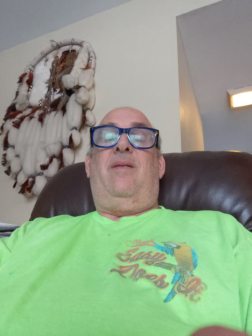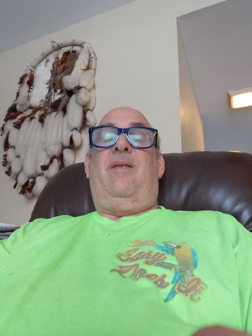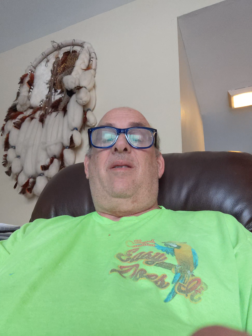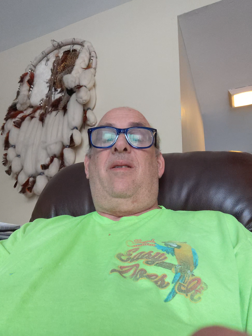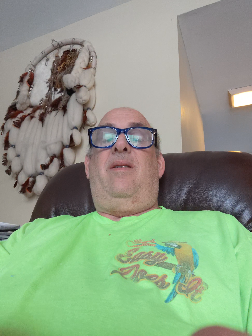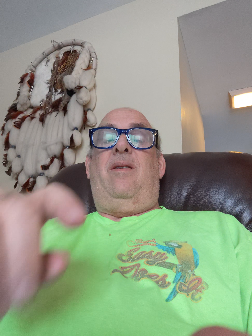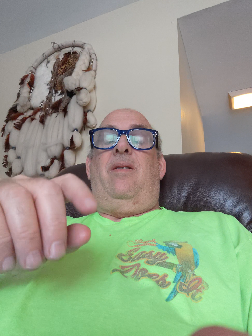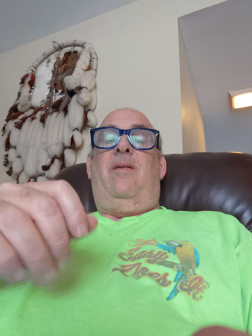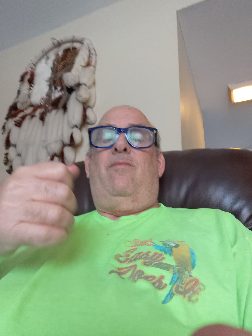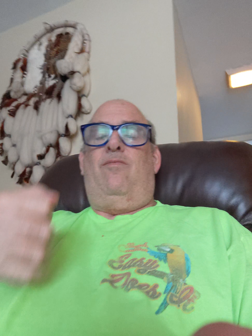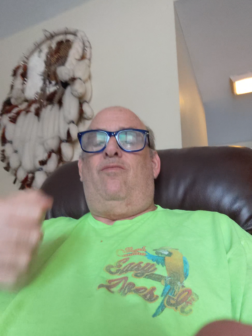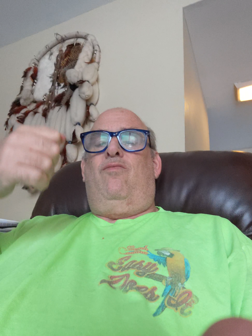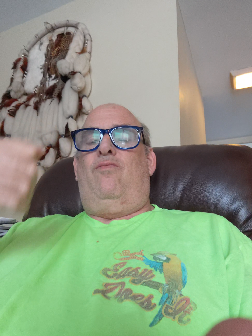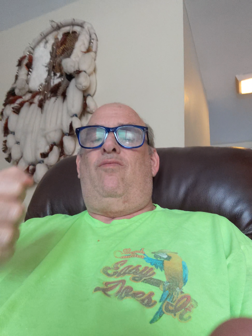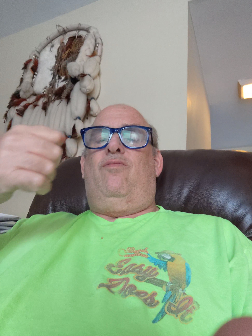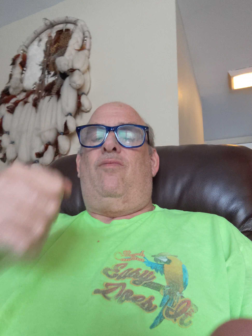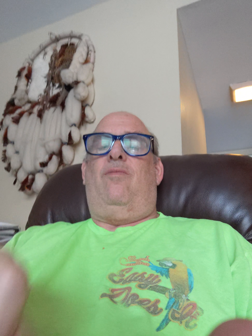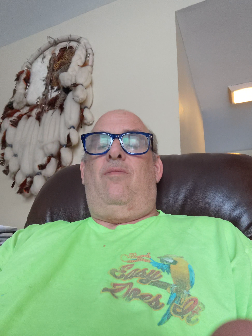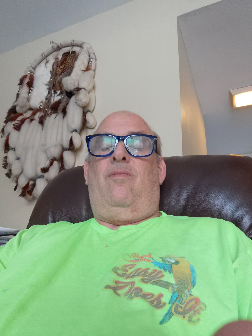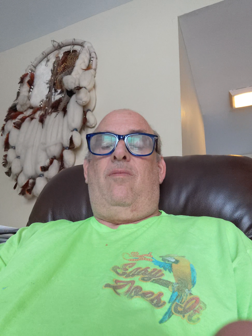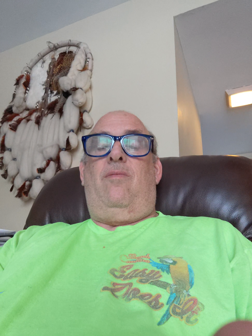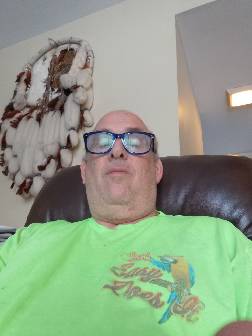car